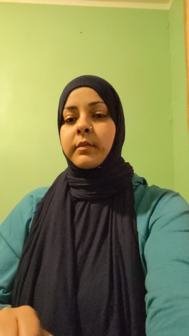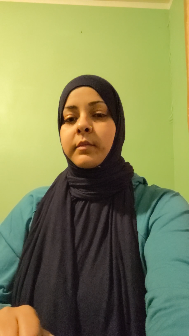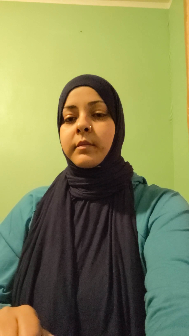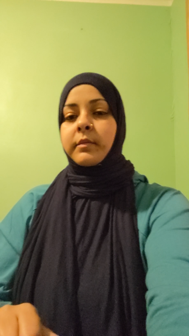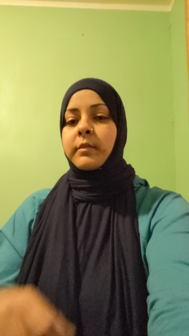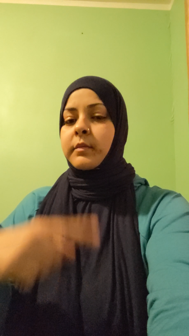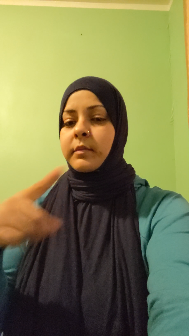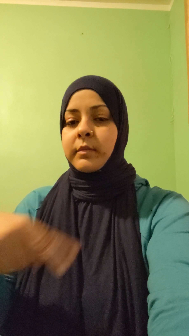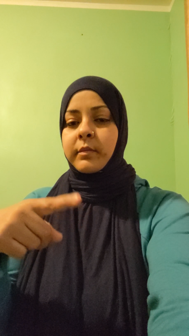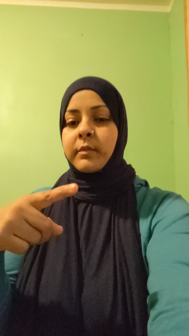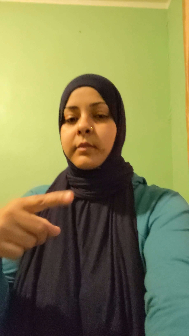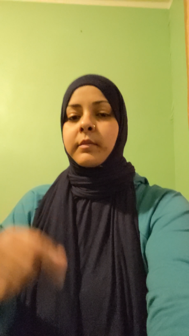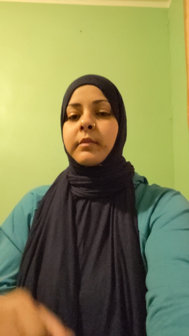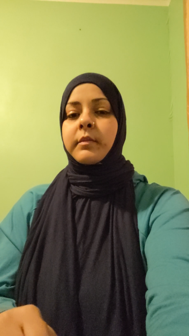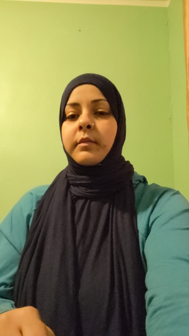about